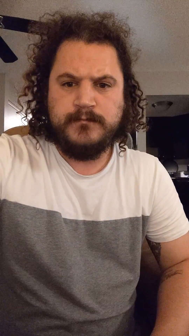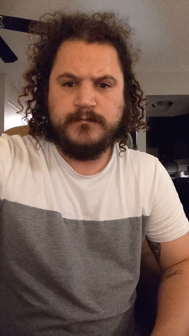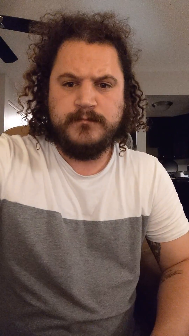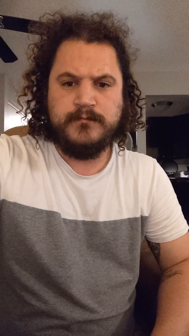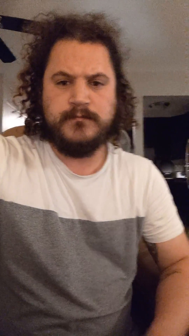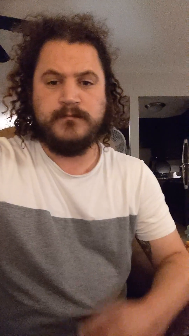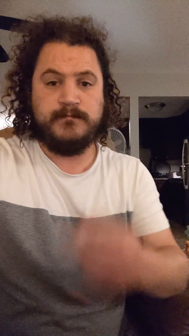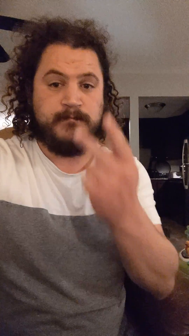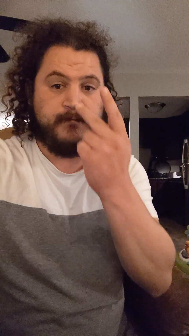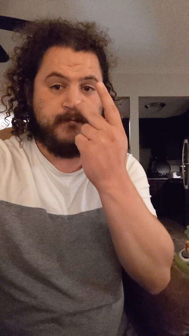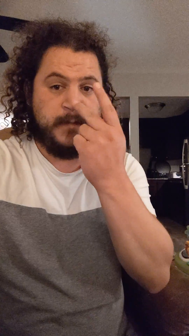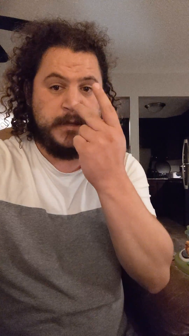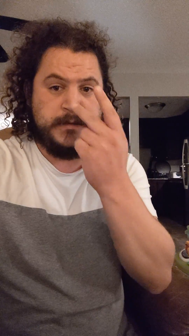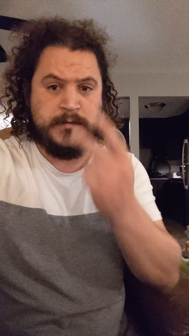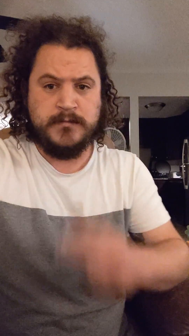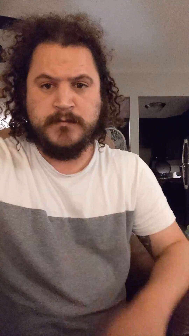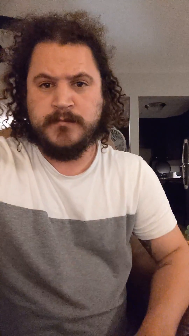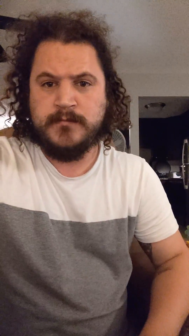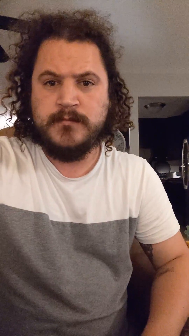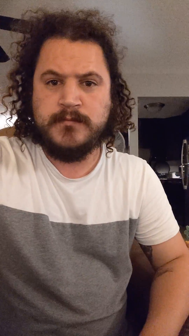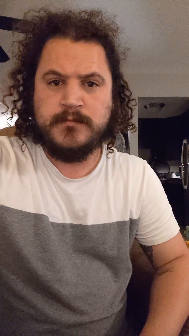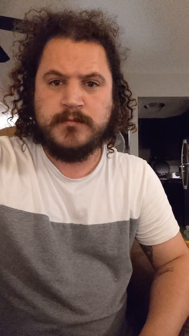penis